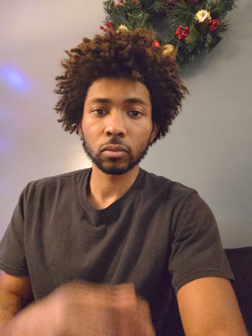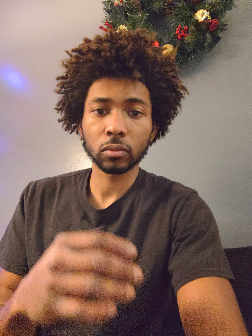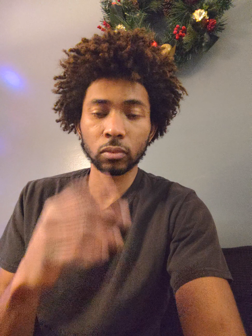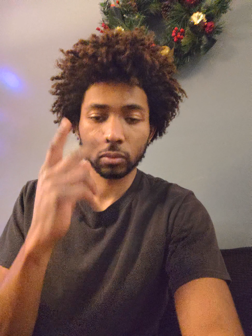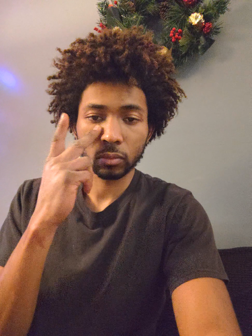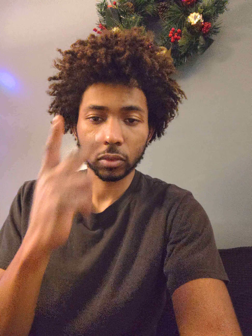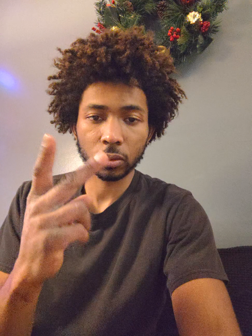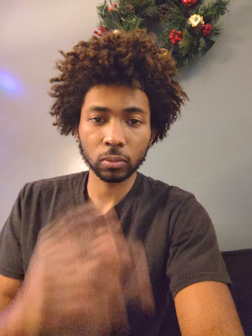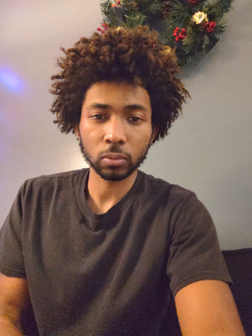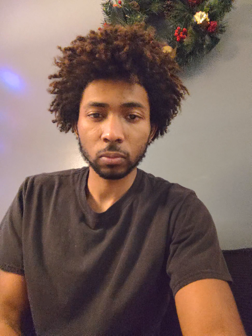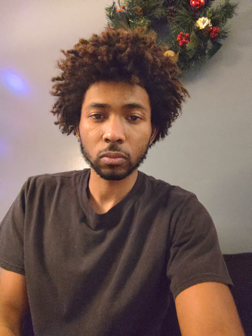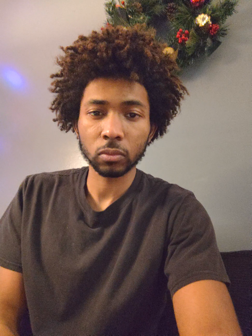see